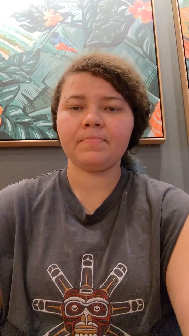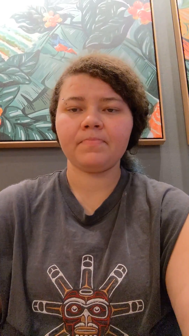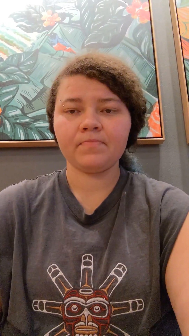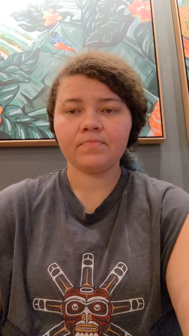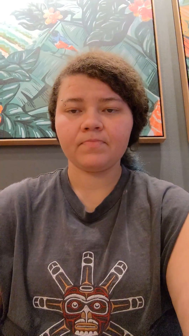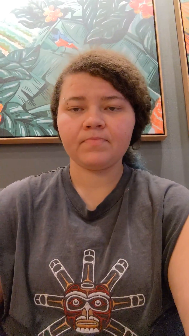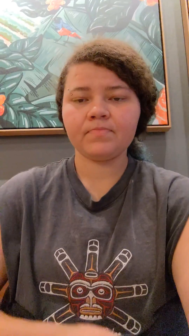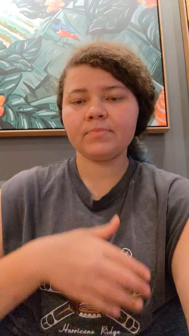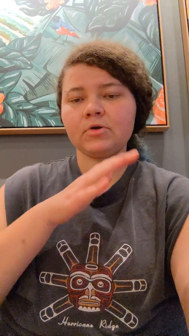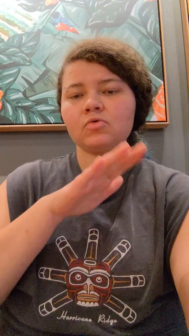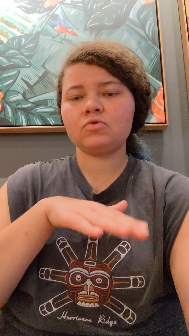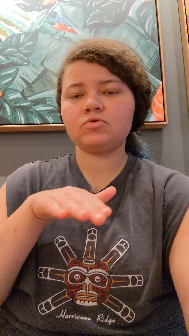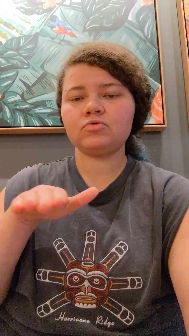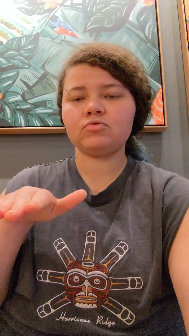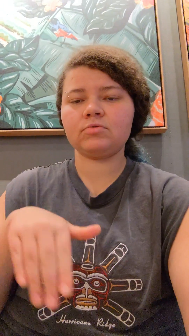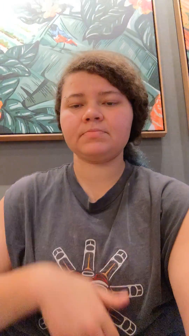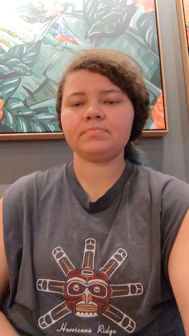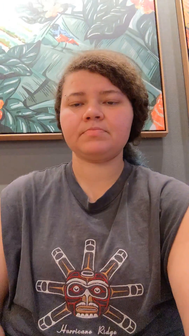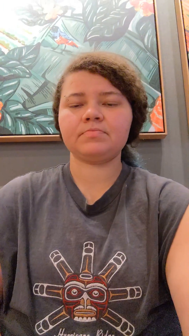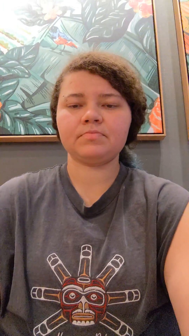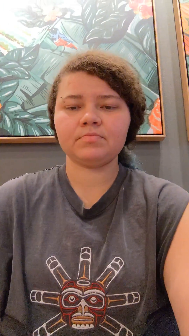children